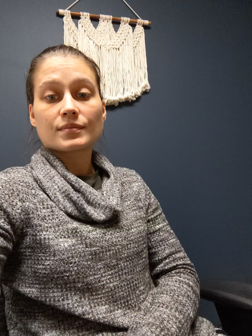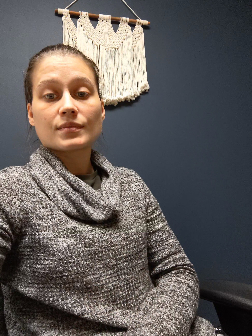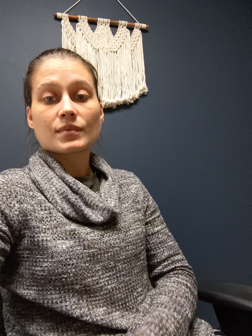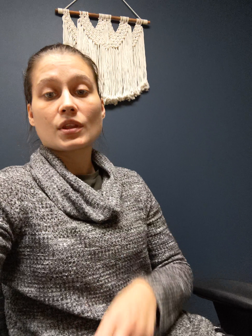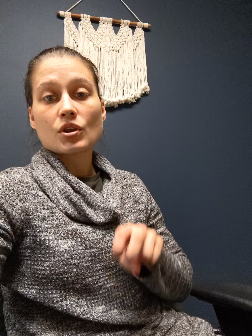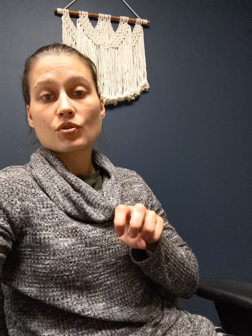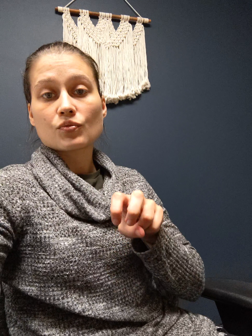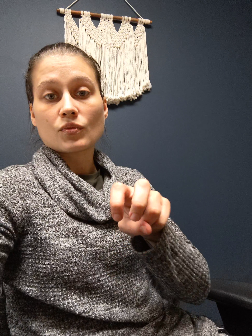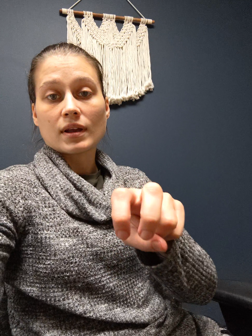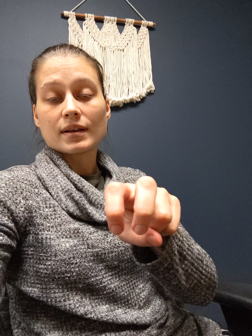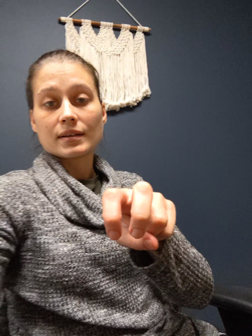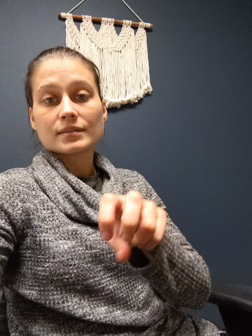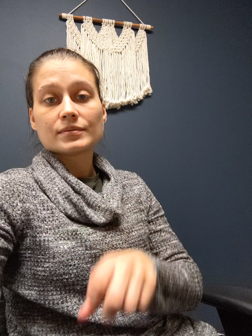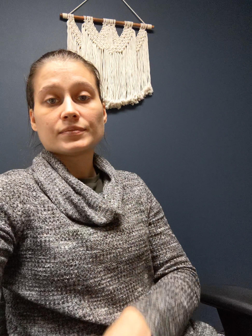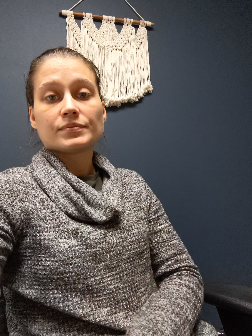ride